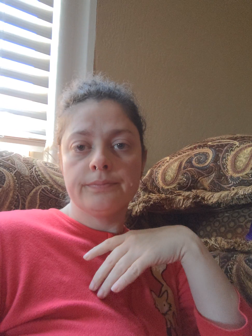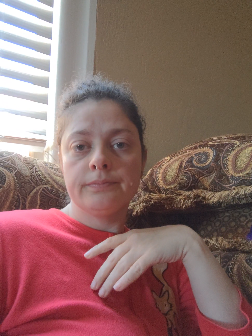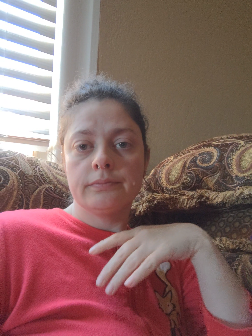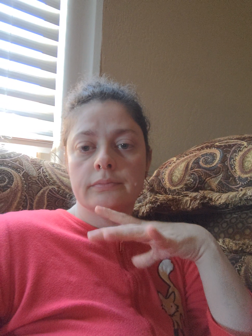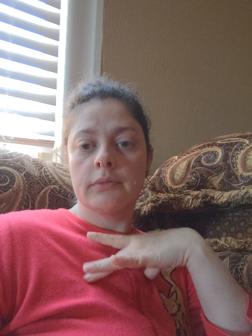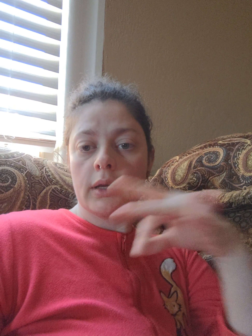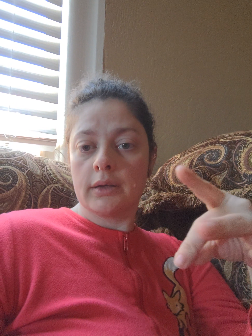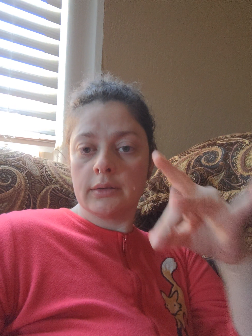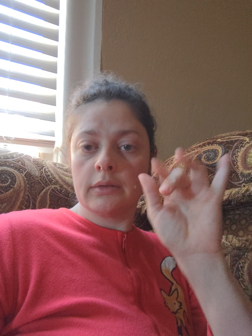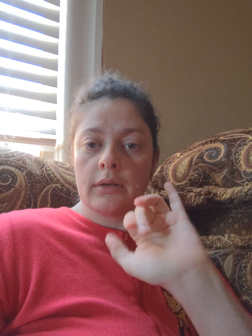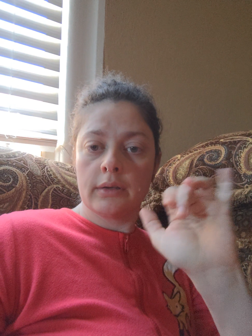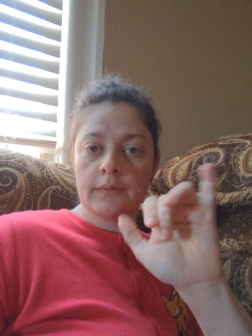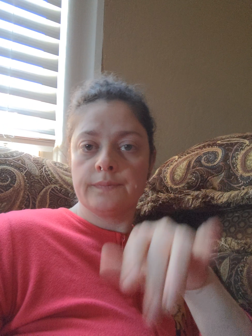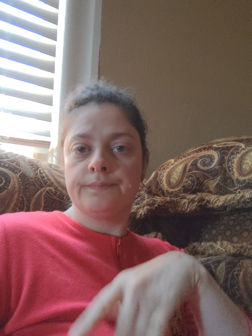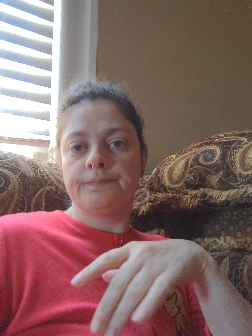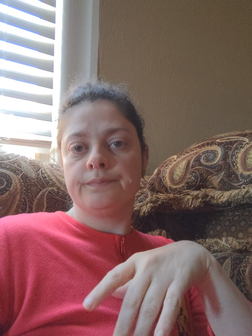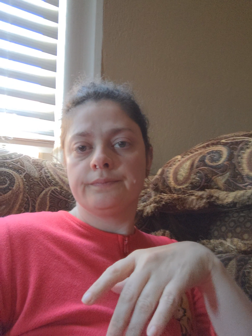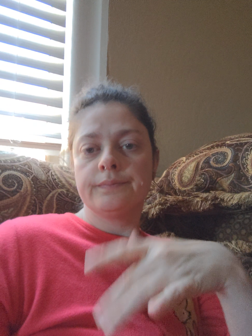like